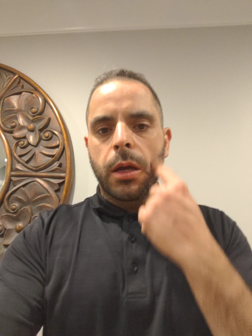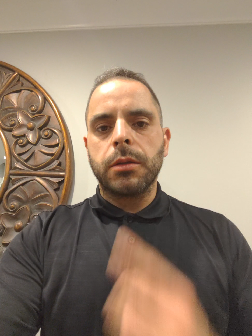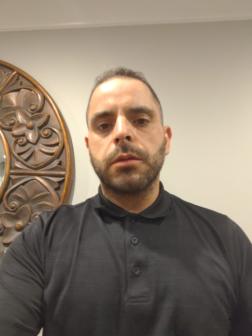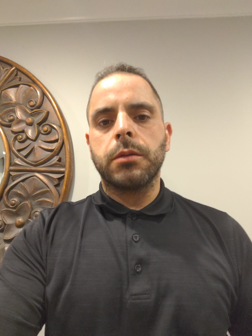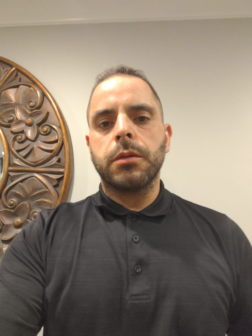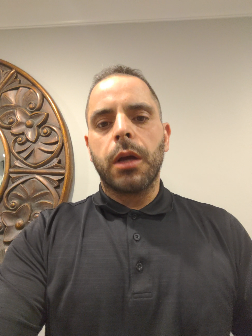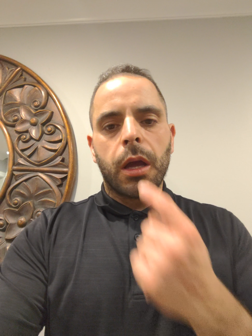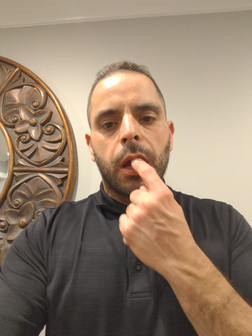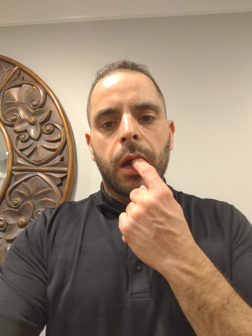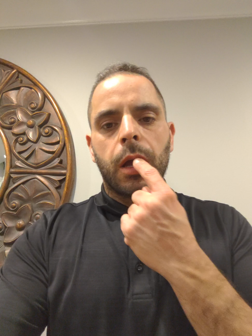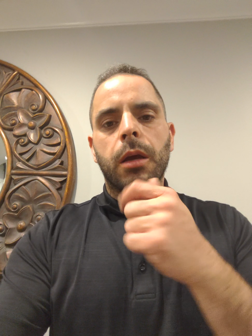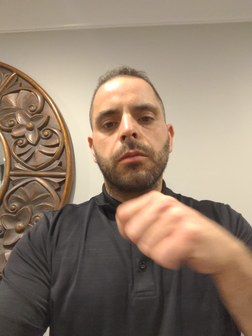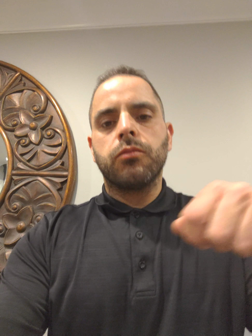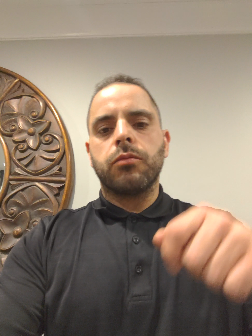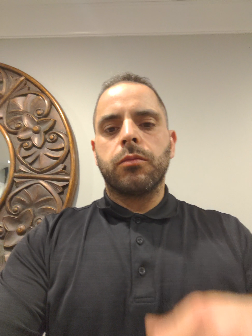toothbrush